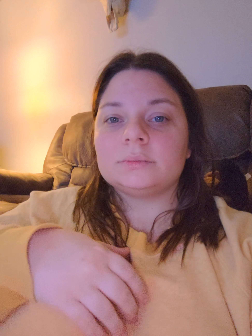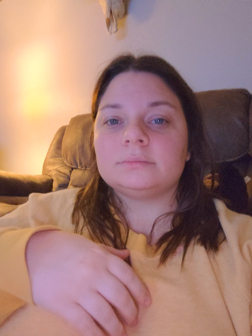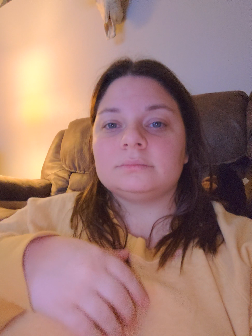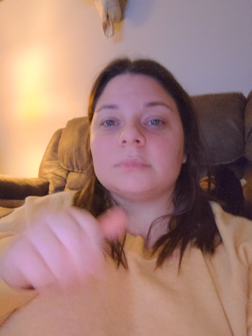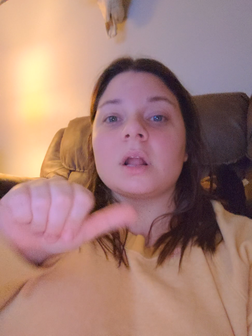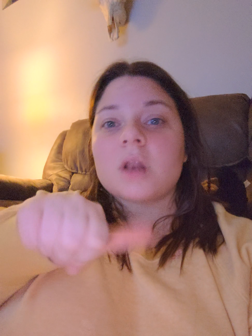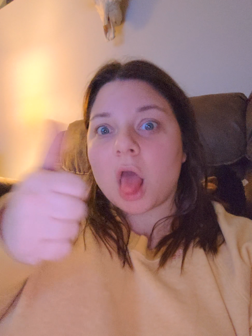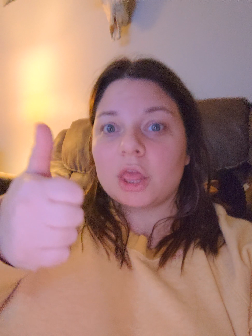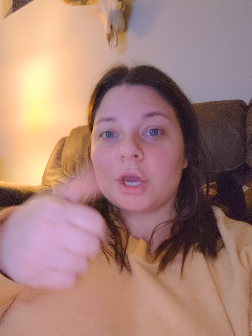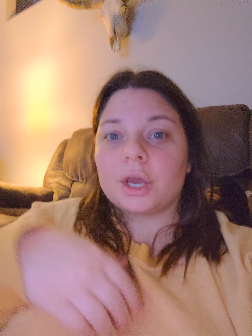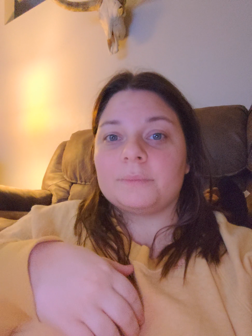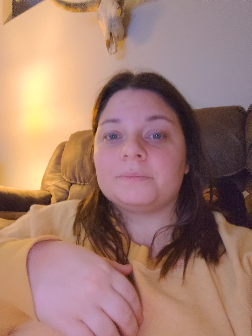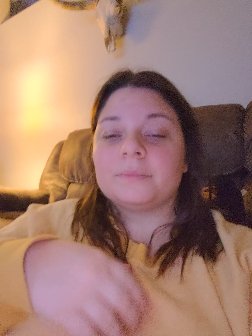another